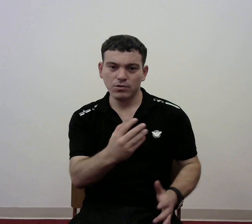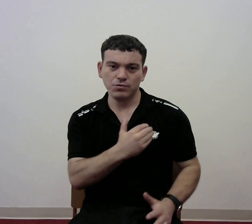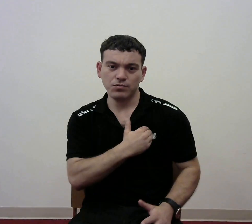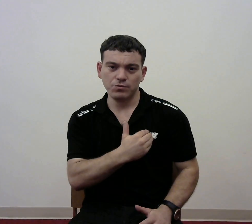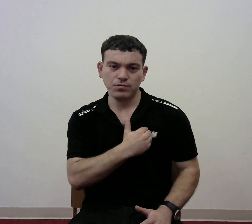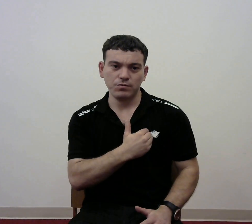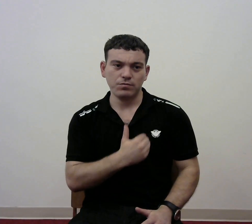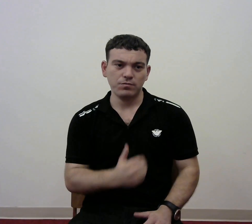istəmək